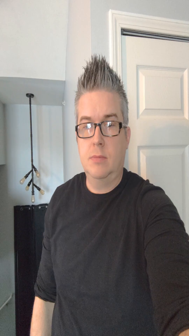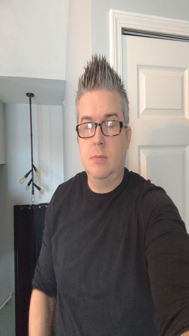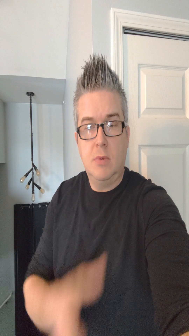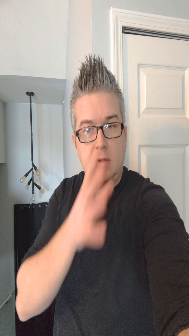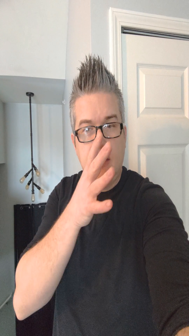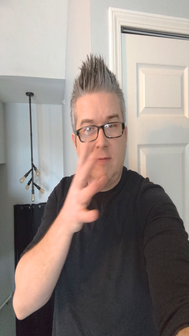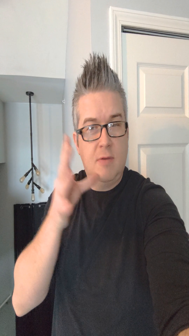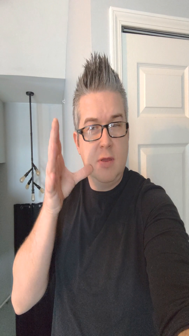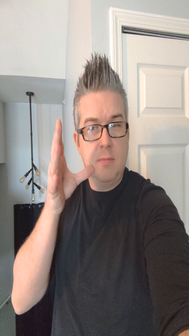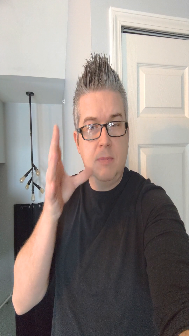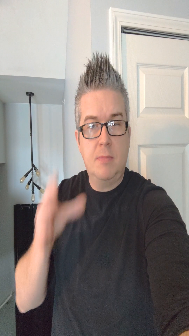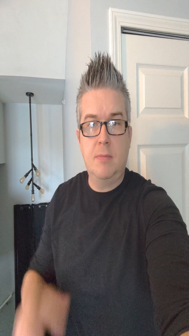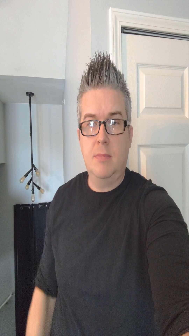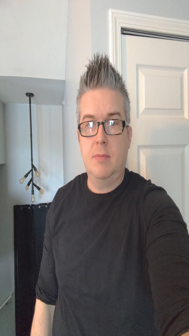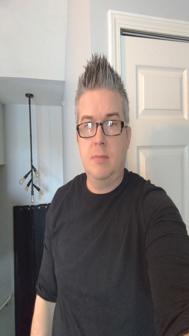farm